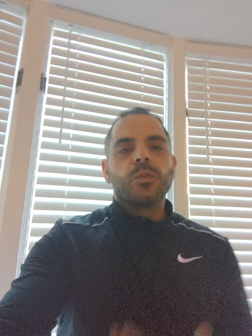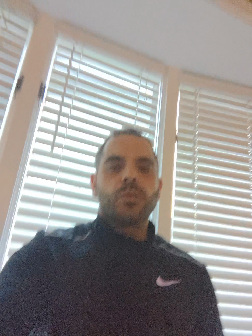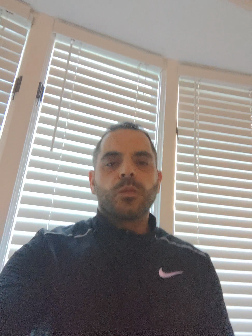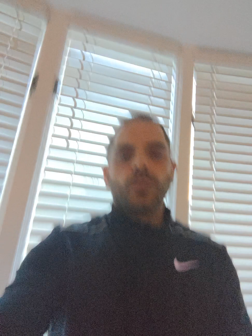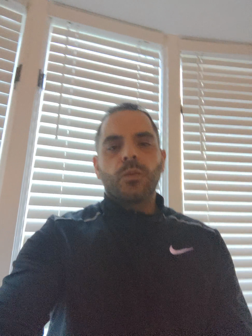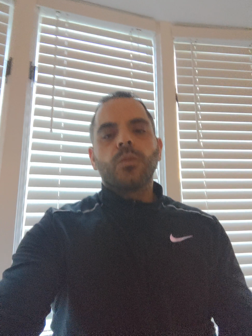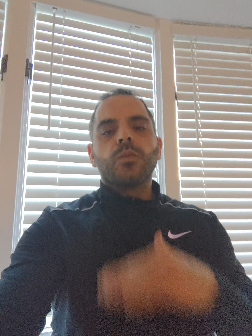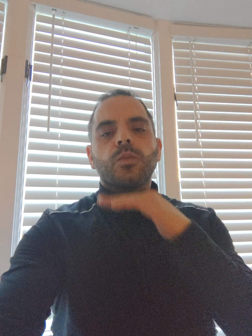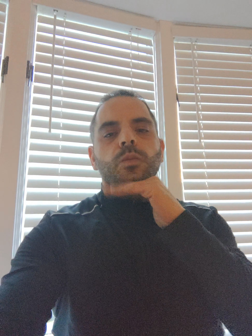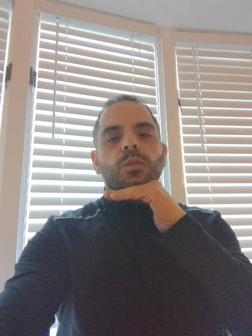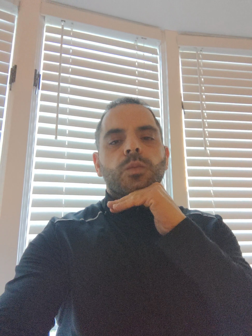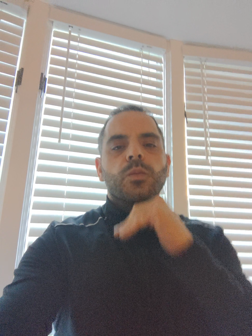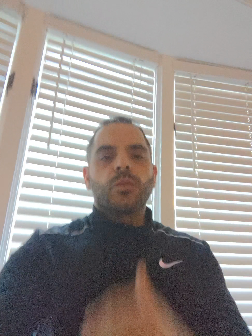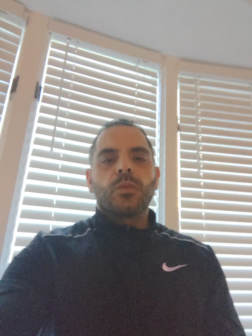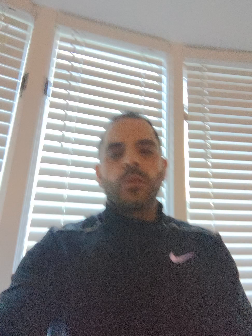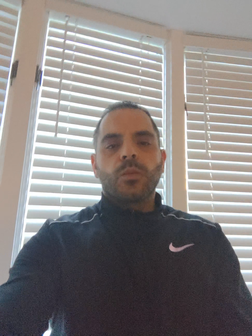pig